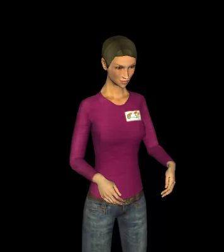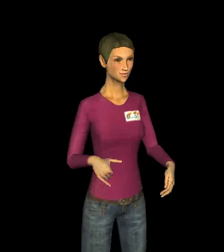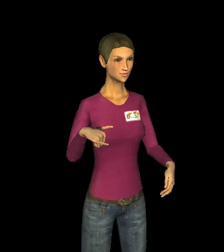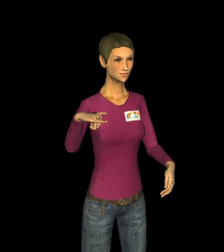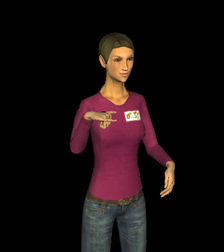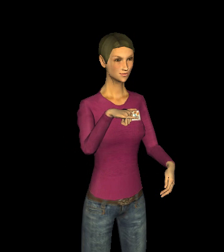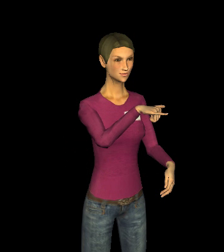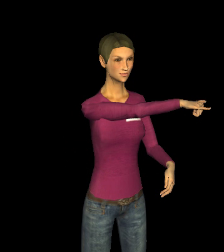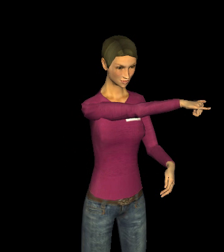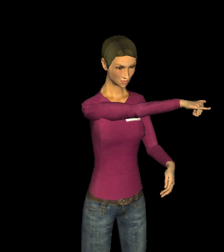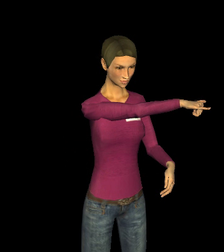طائرة